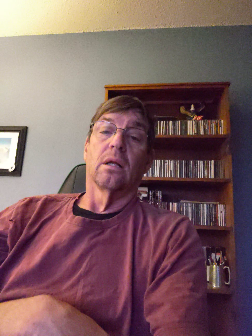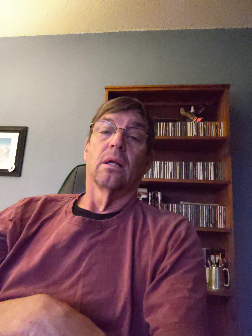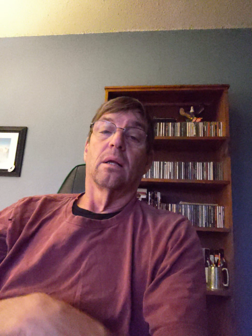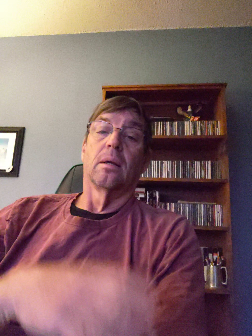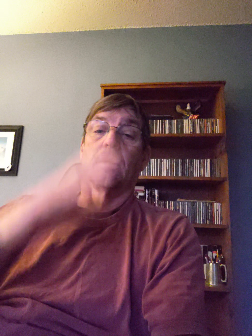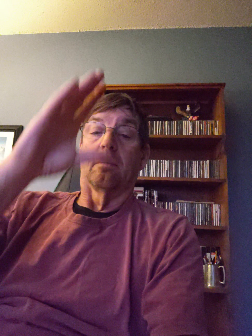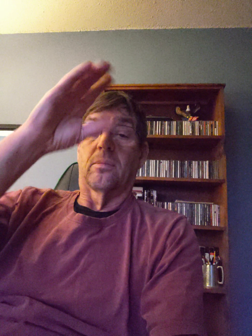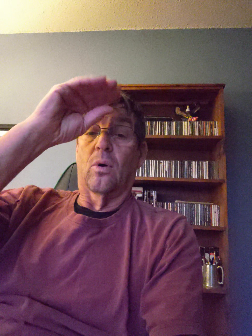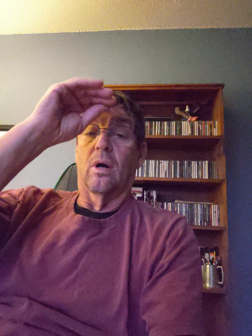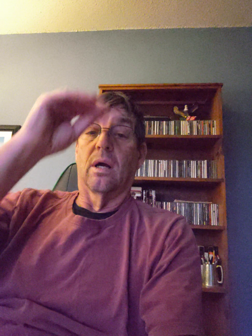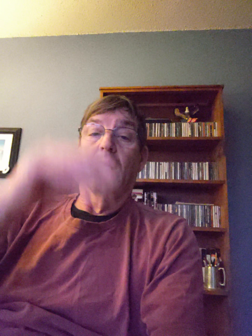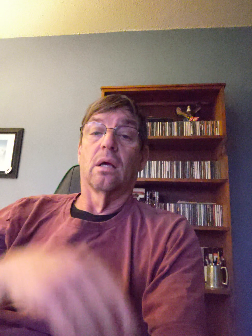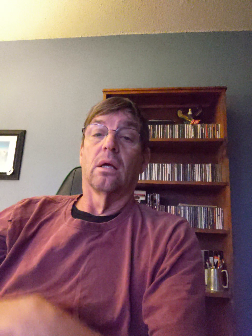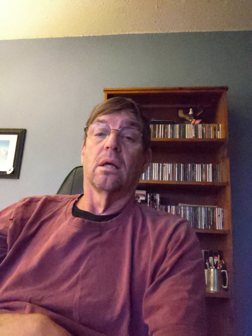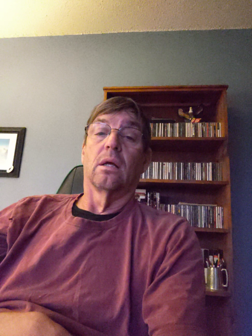boy